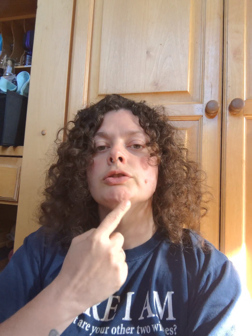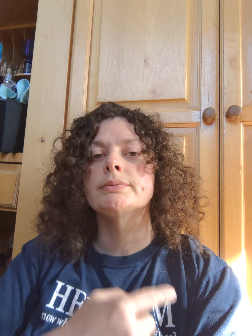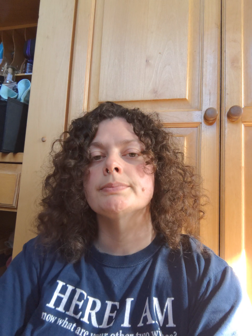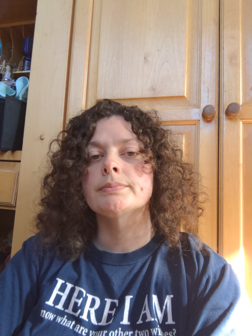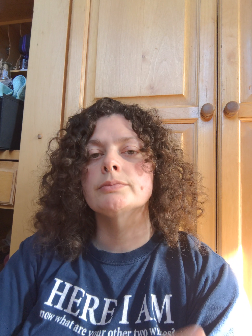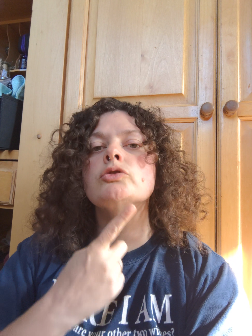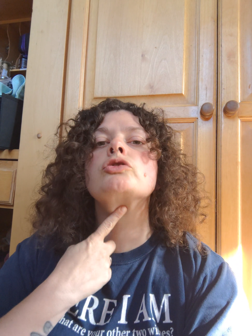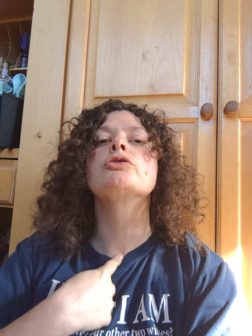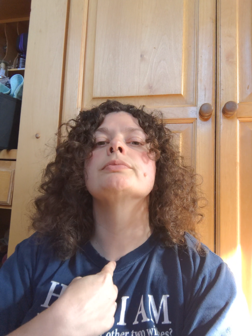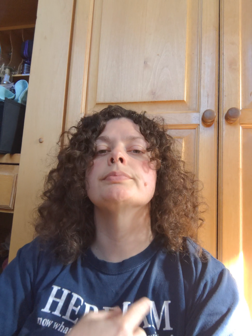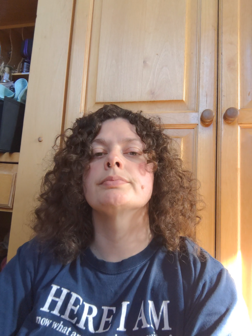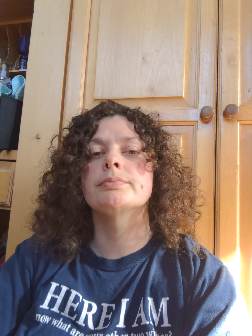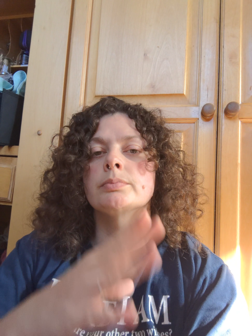thirsty